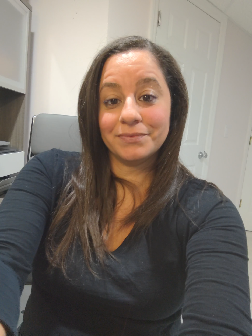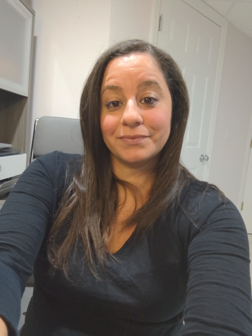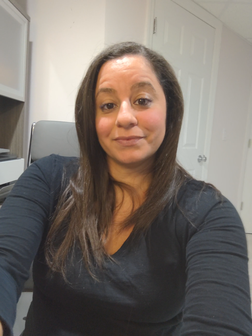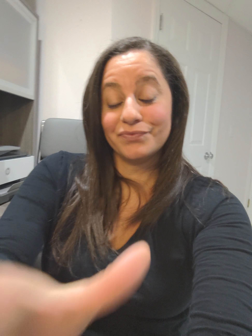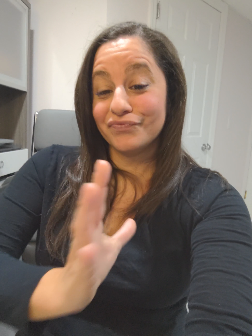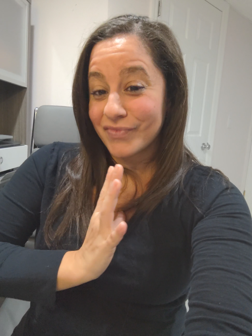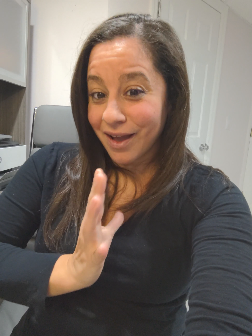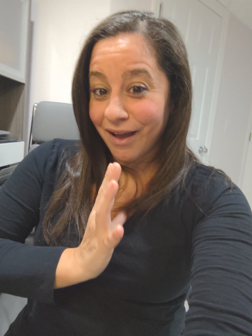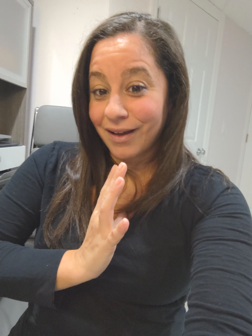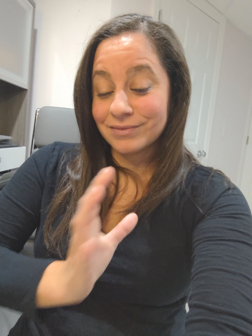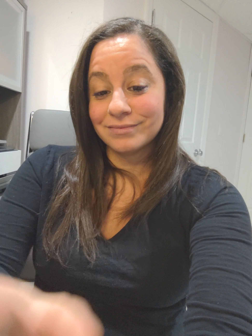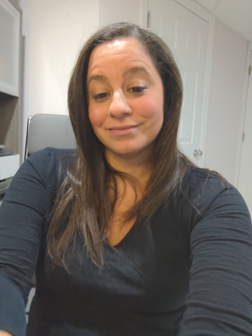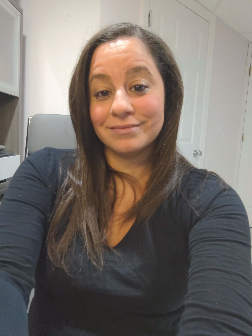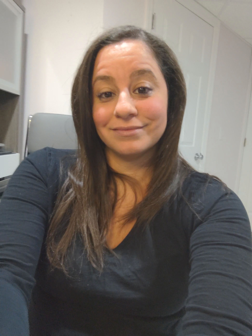fine